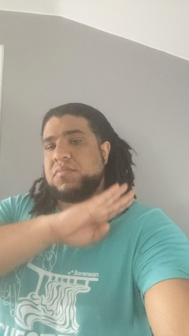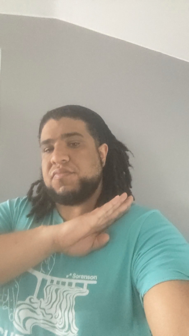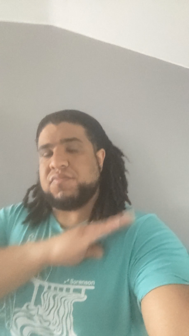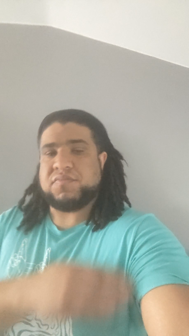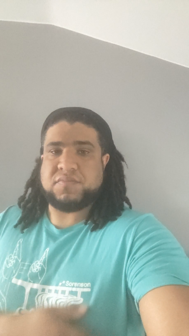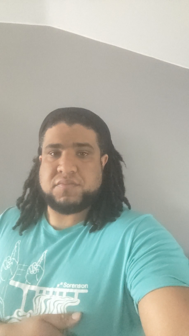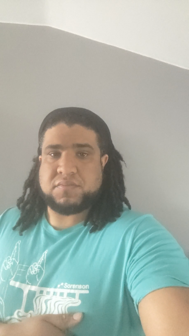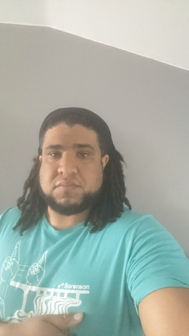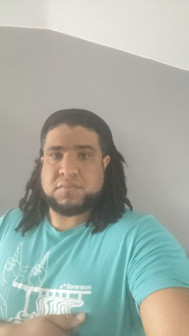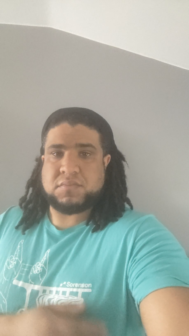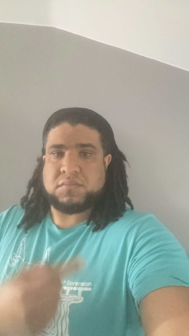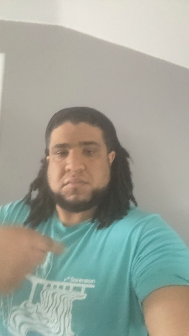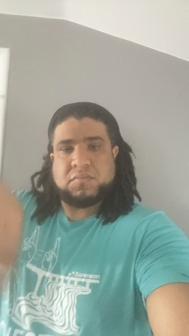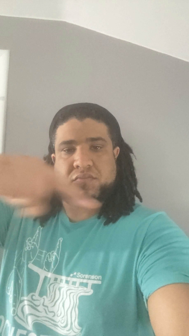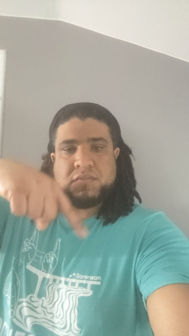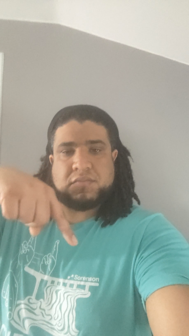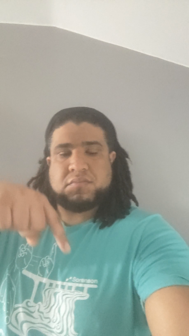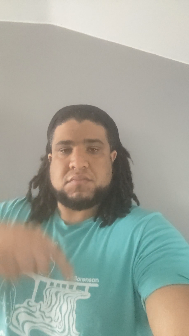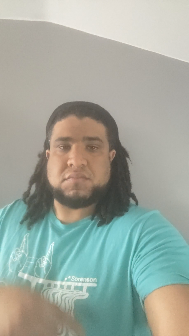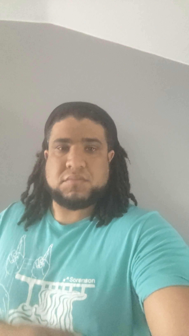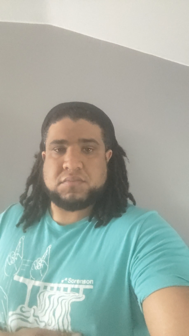around